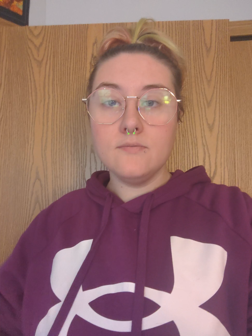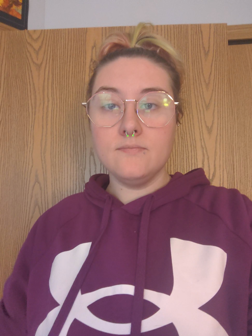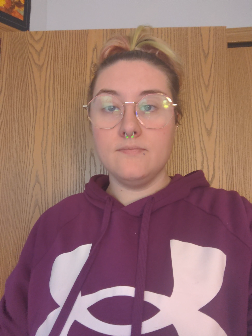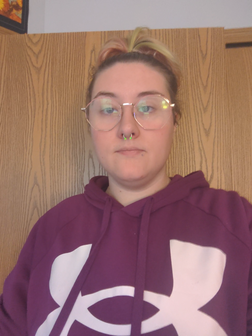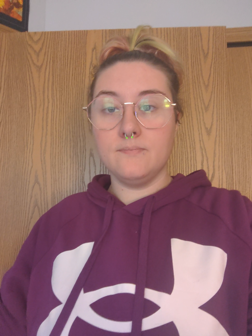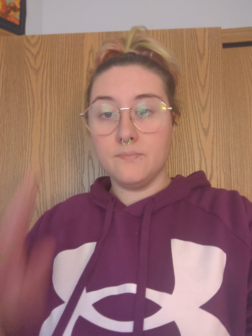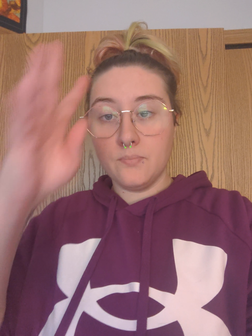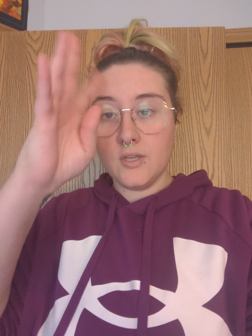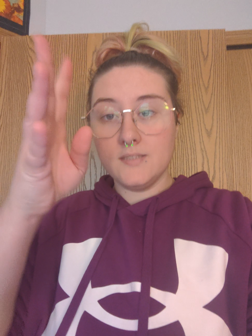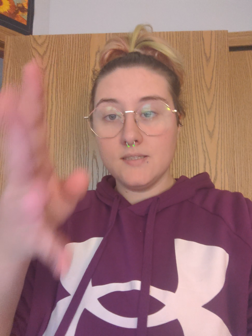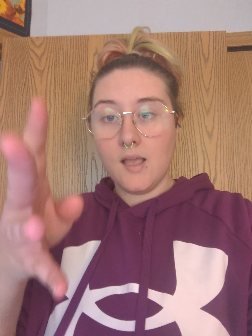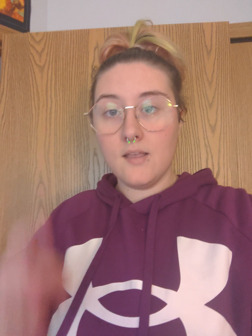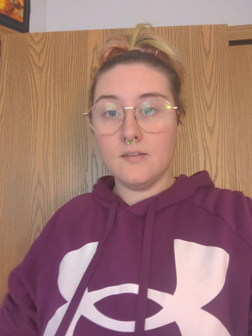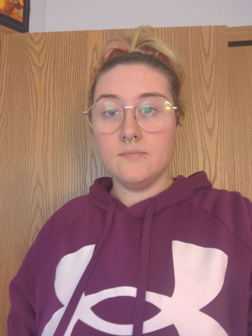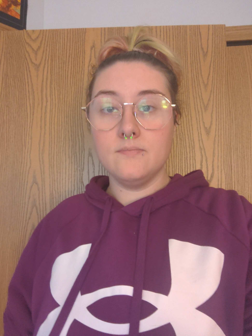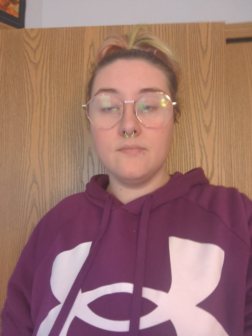pretend